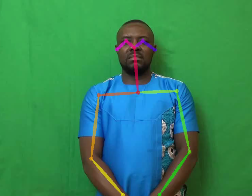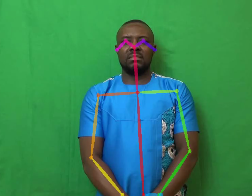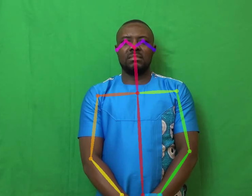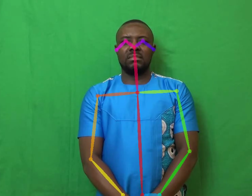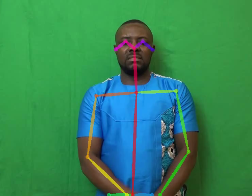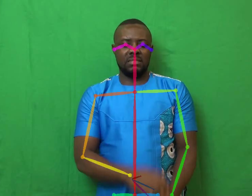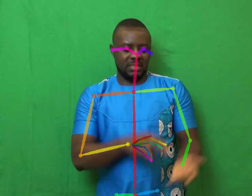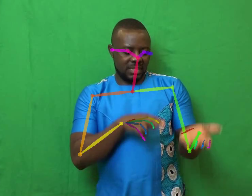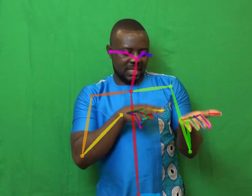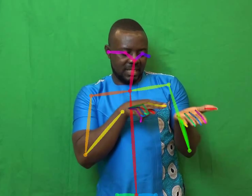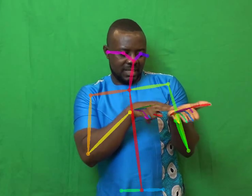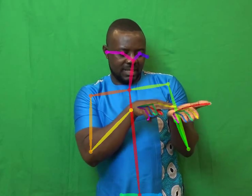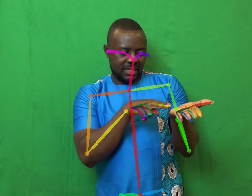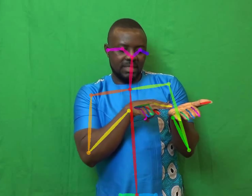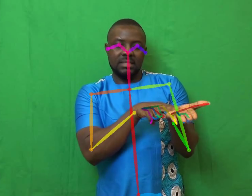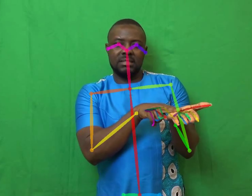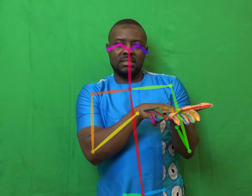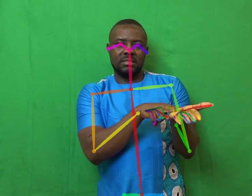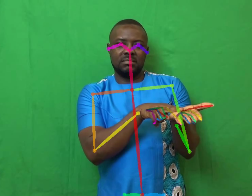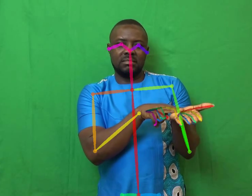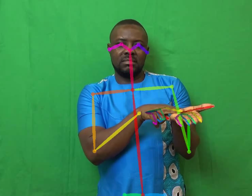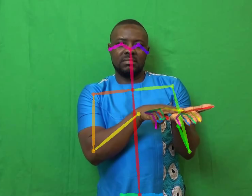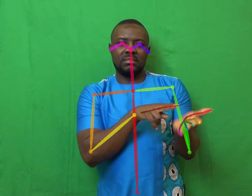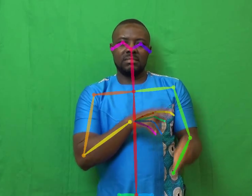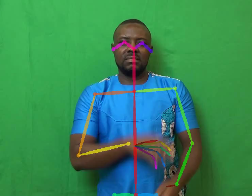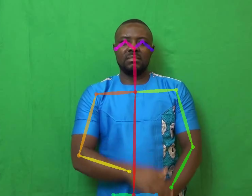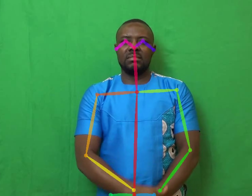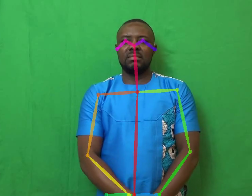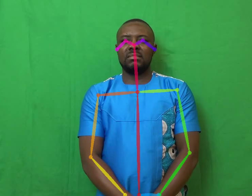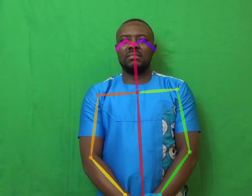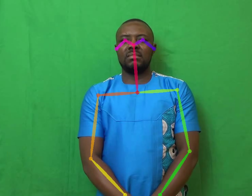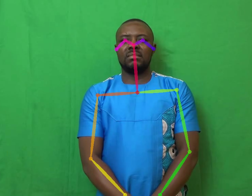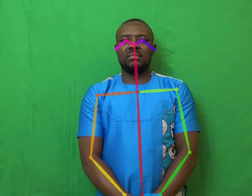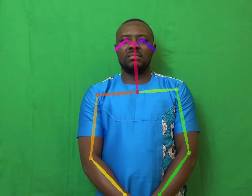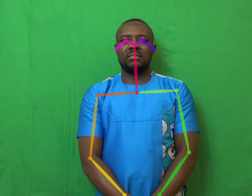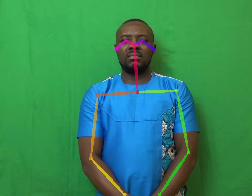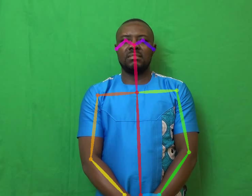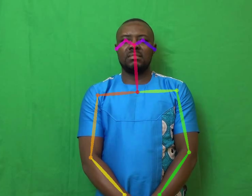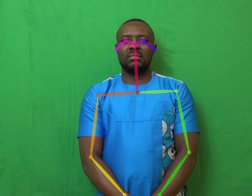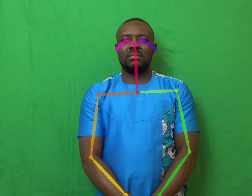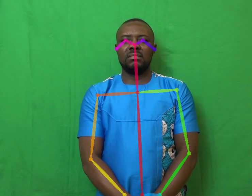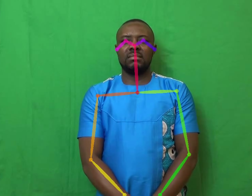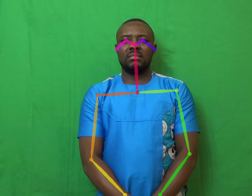SIM card